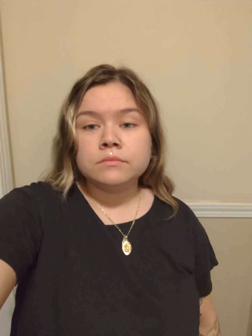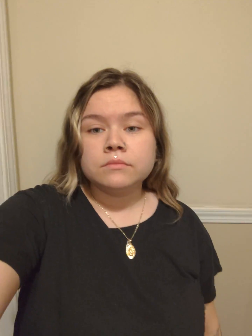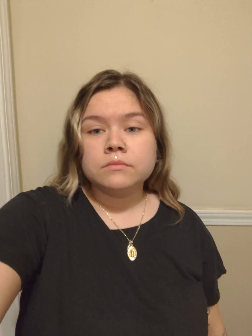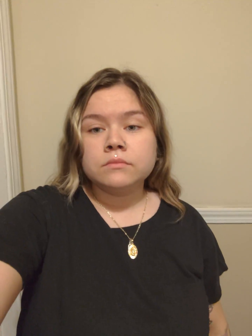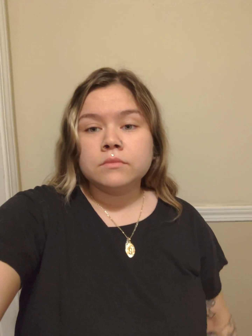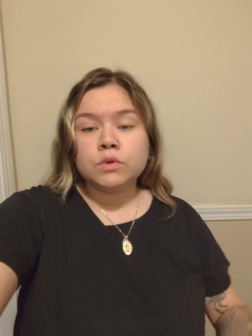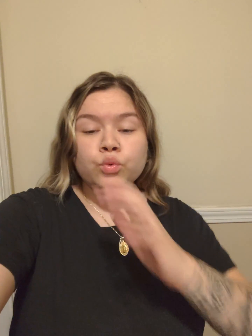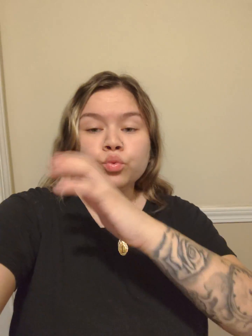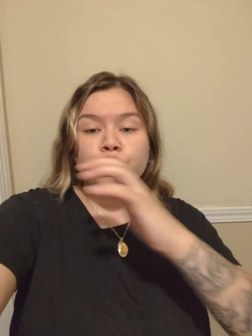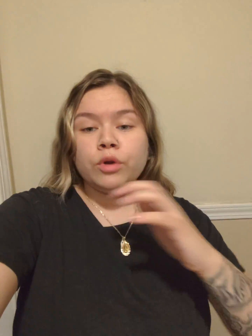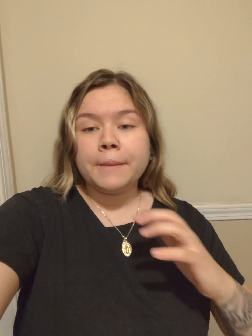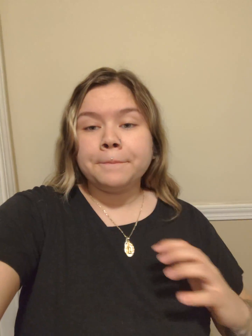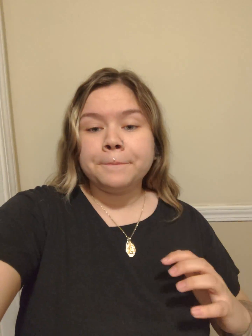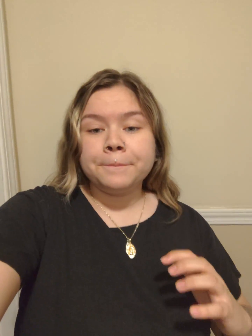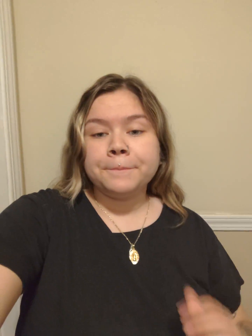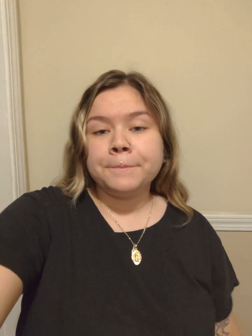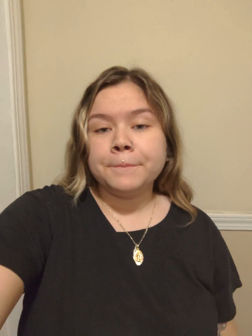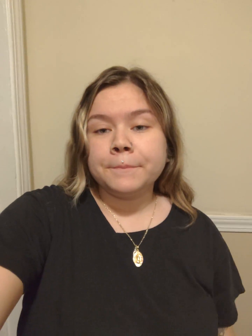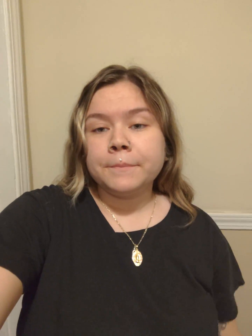grapes